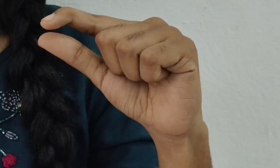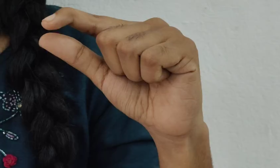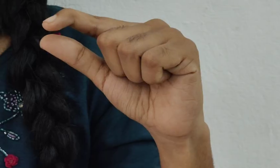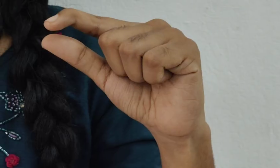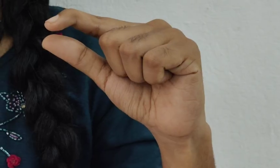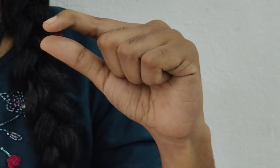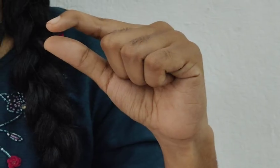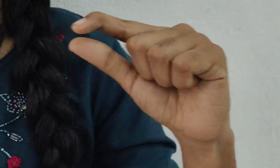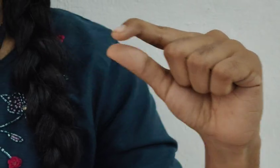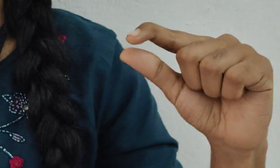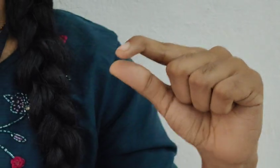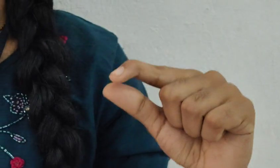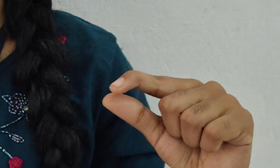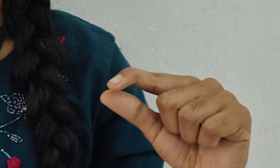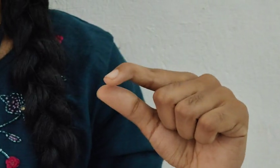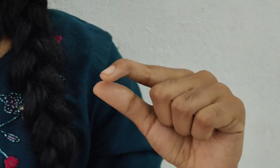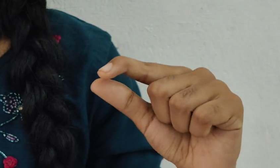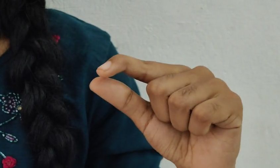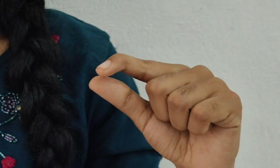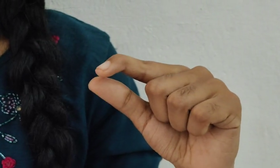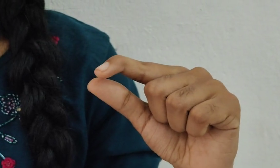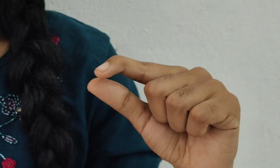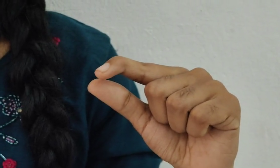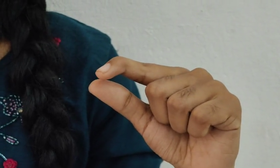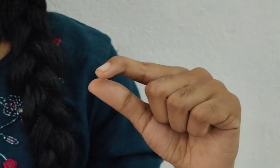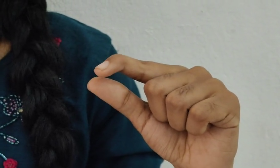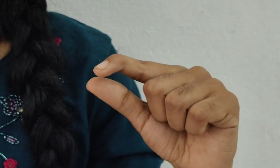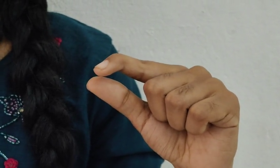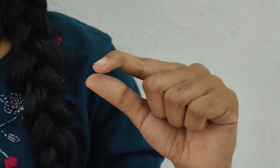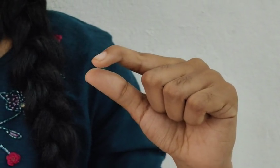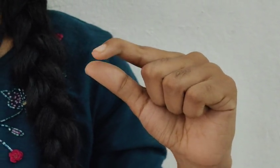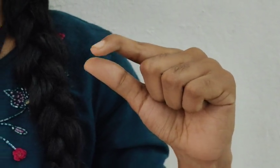ഊ